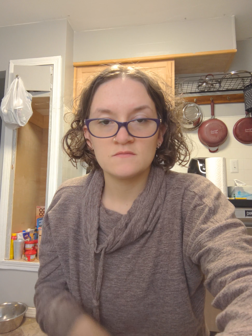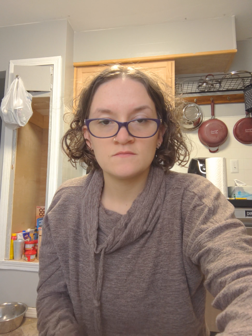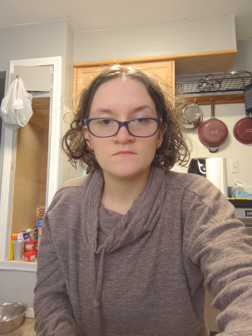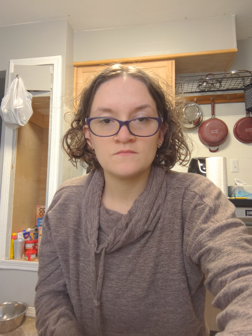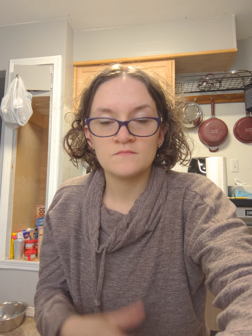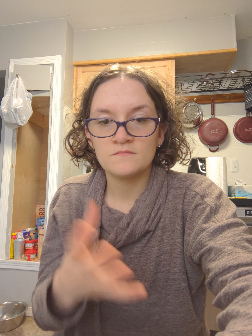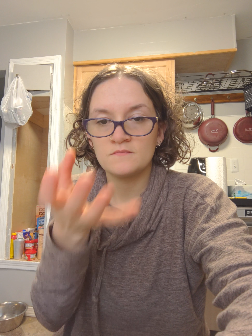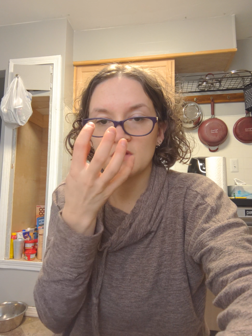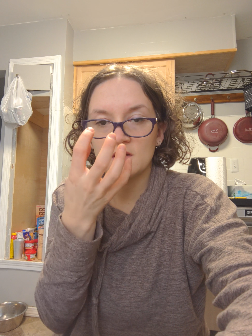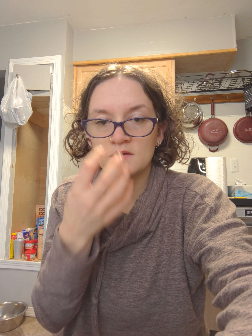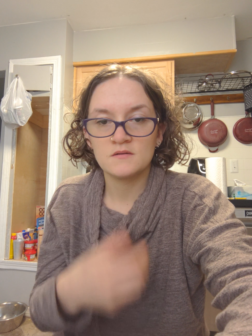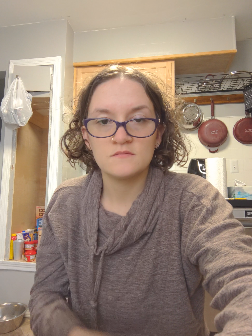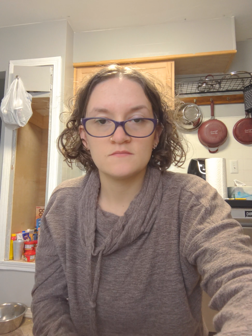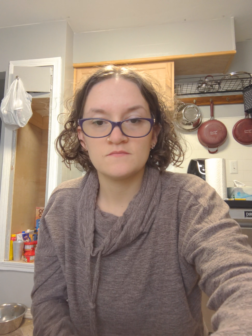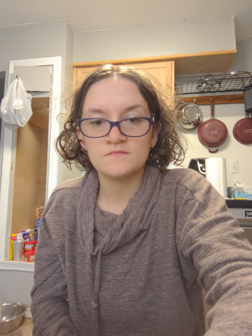mad